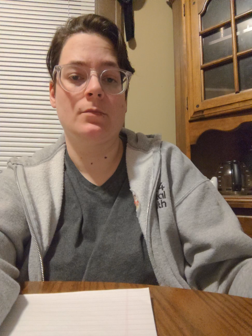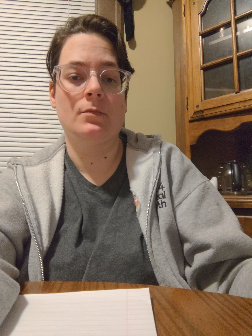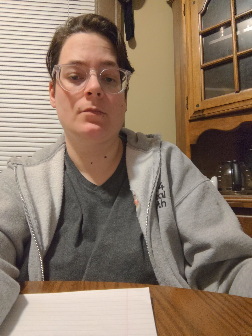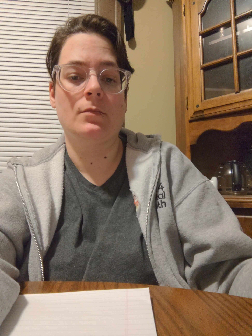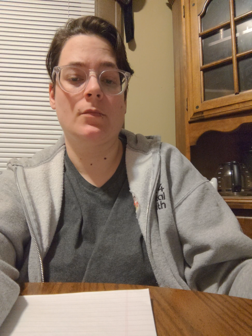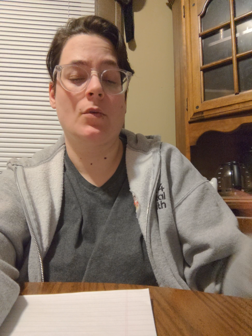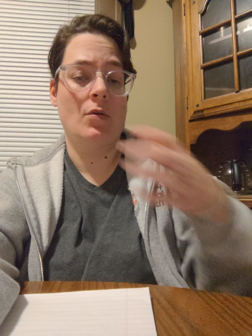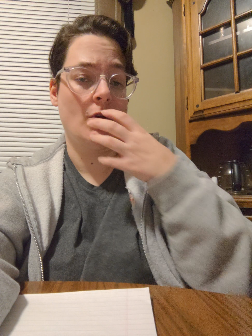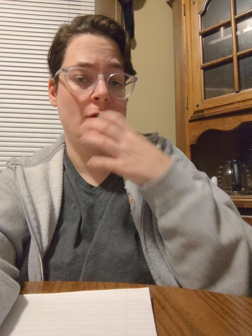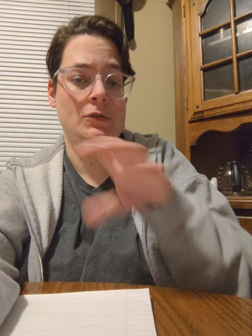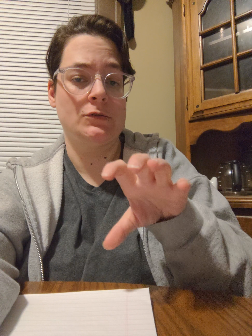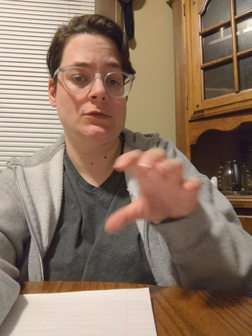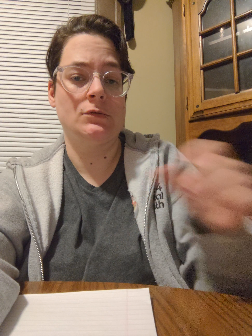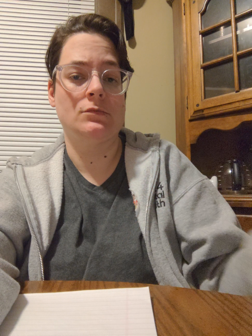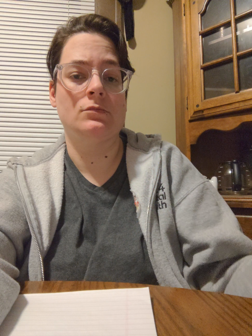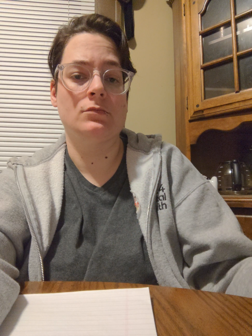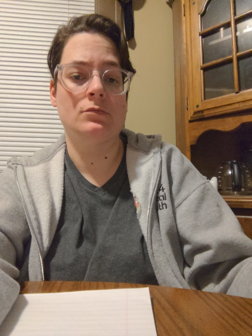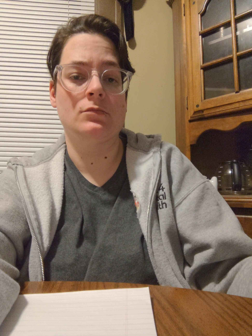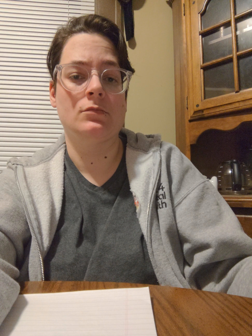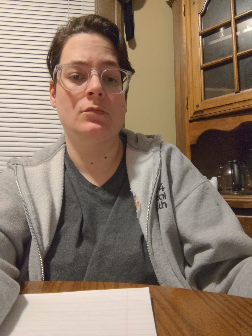hot